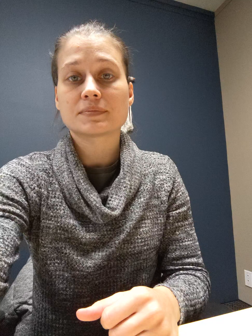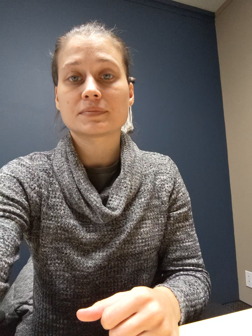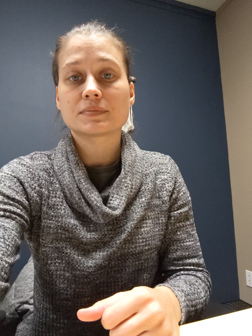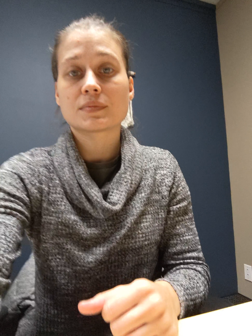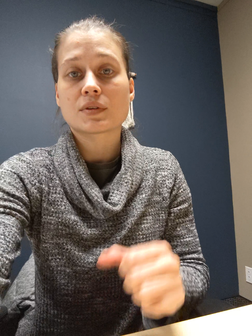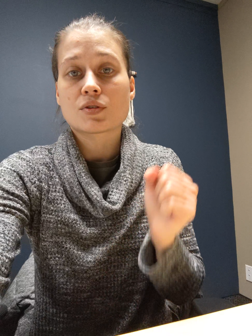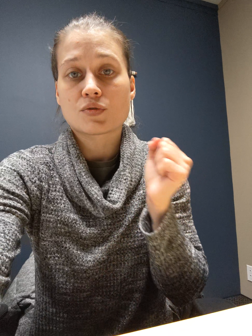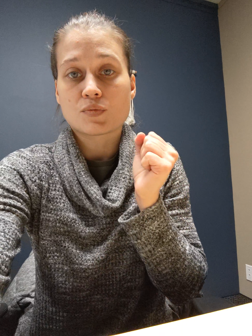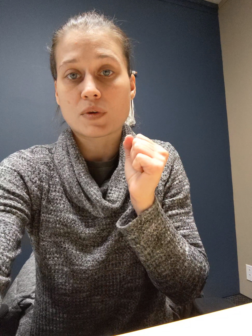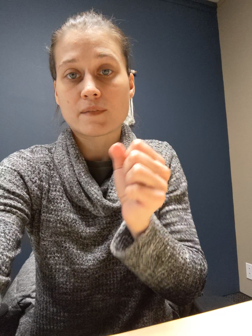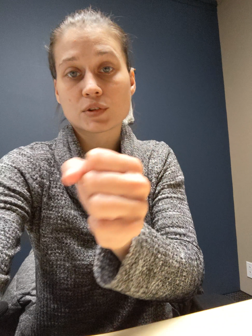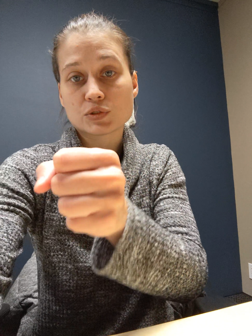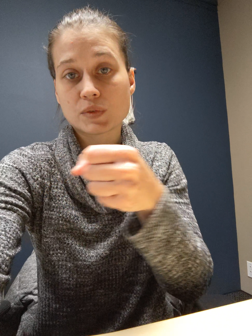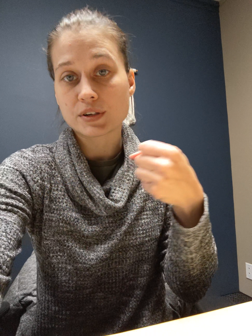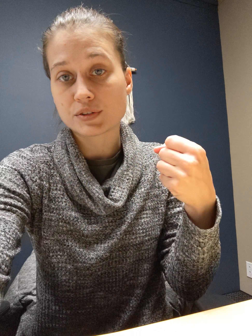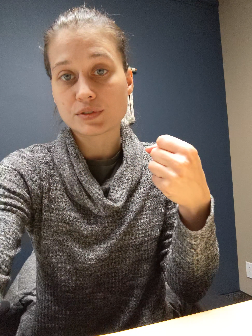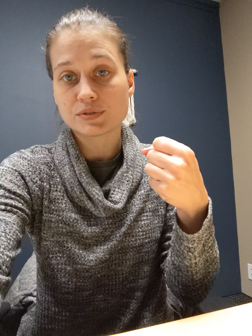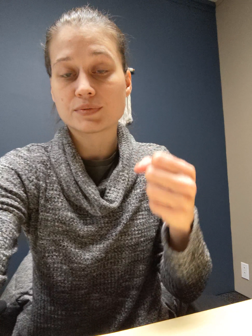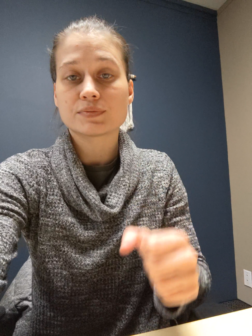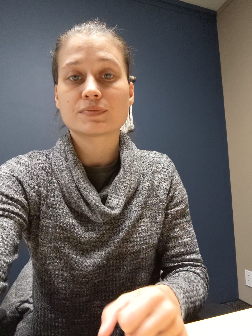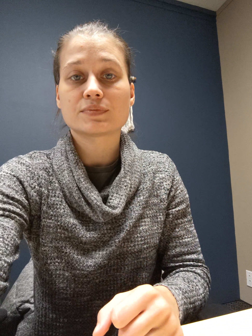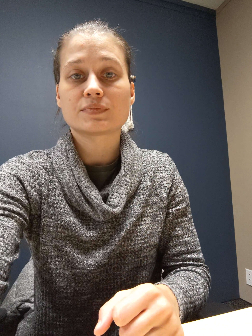refrigerator